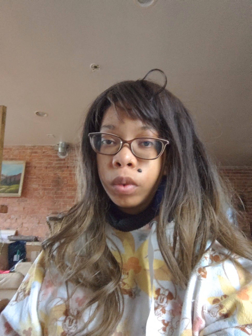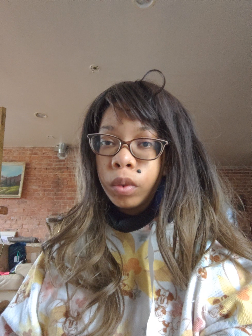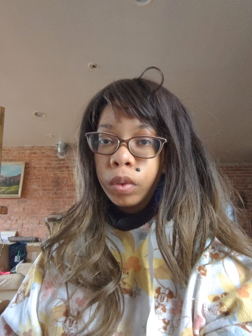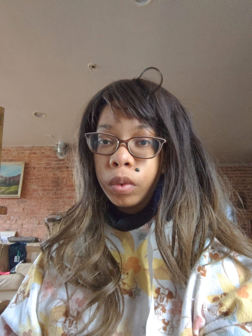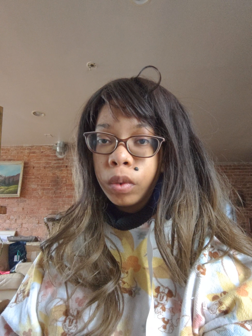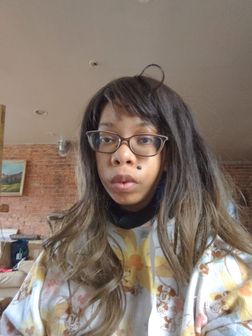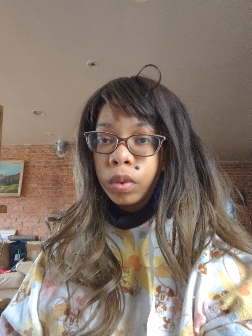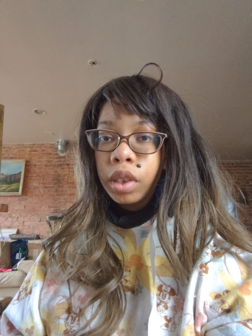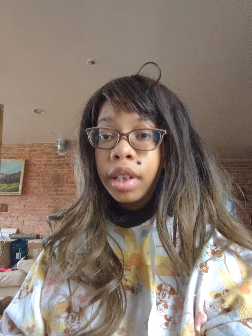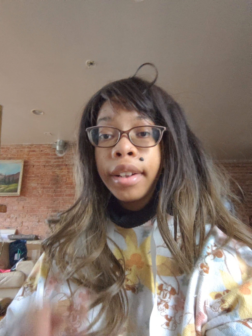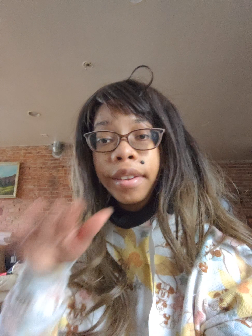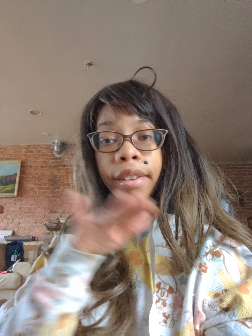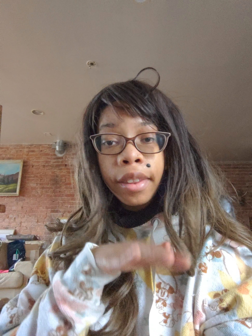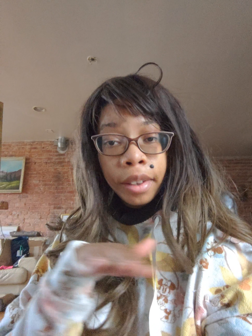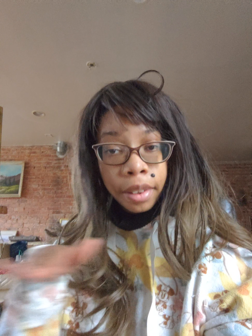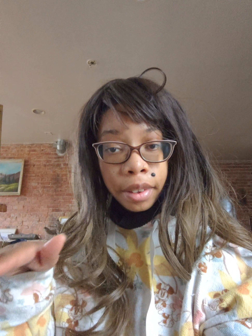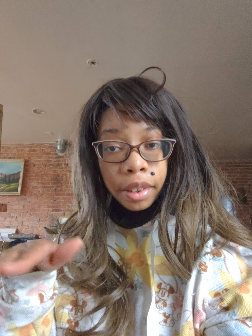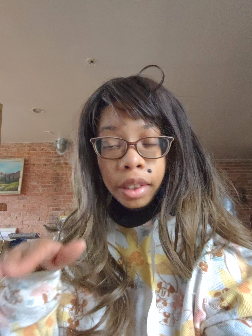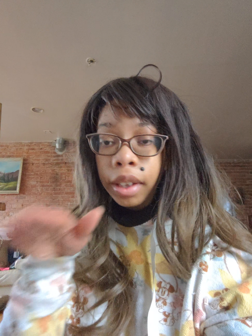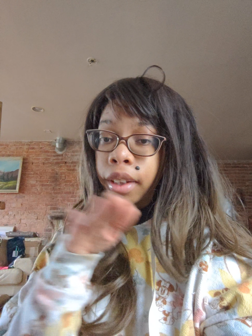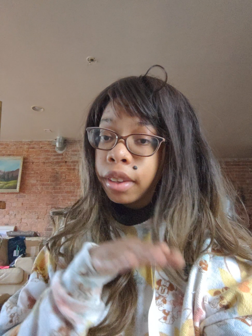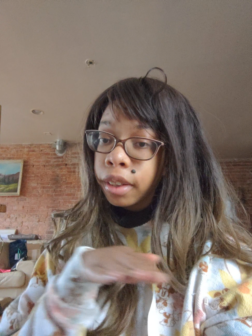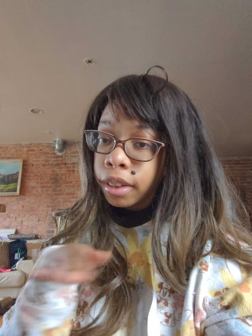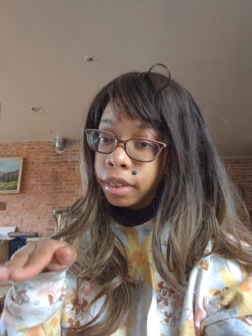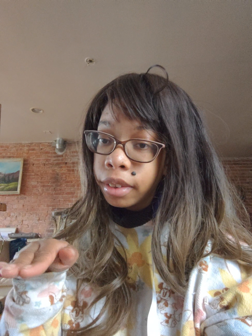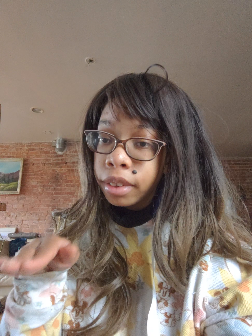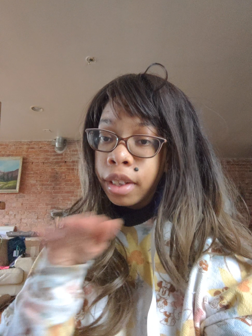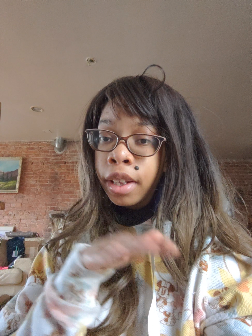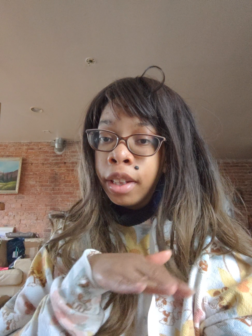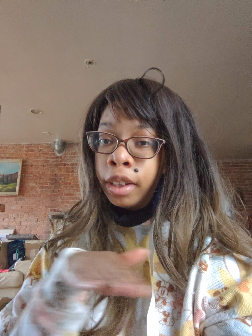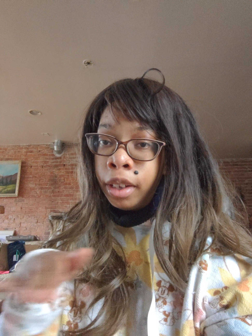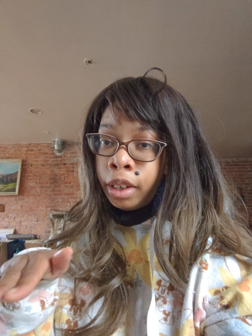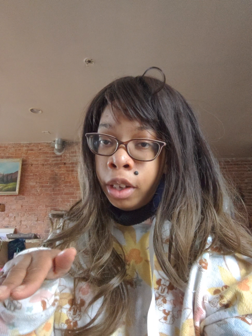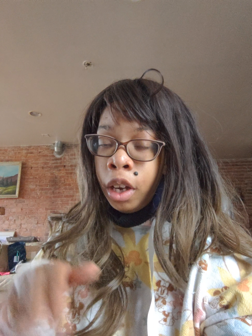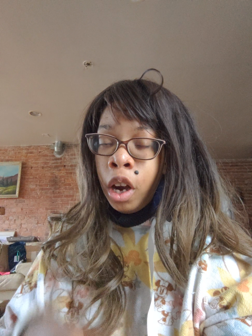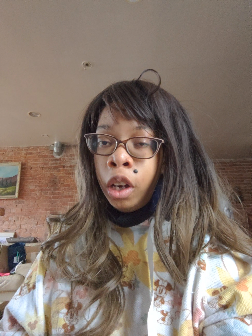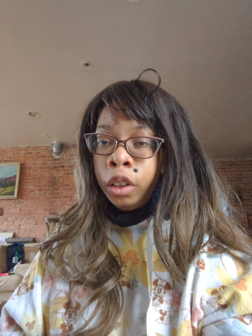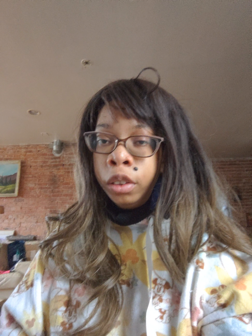clean